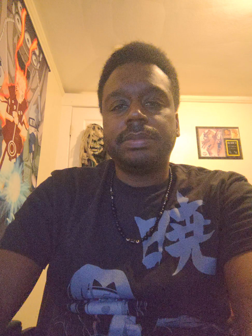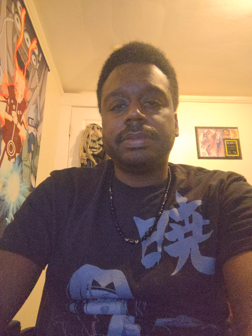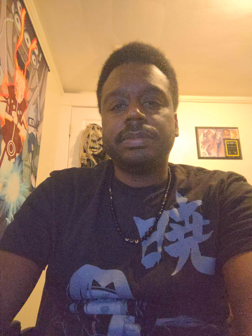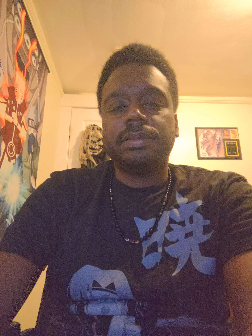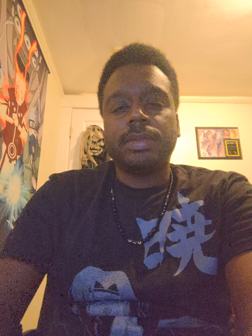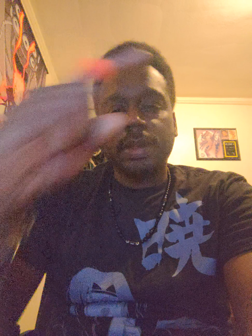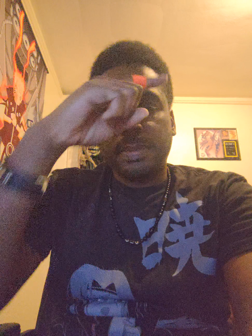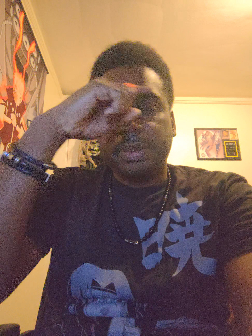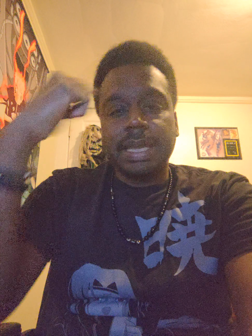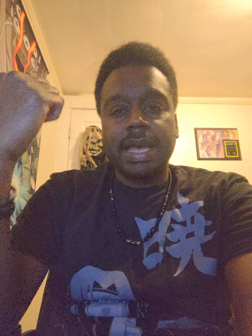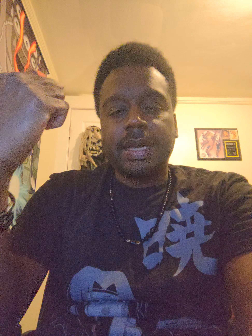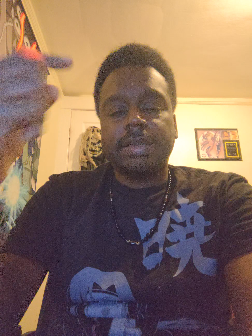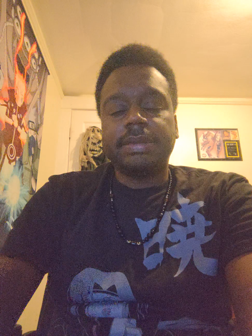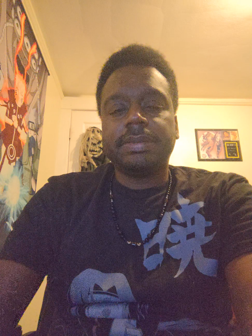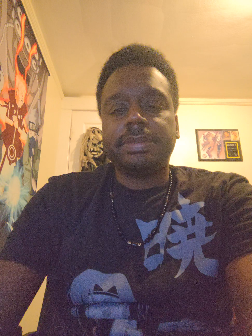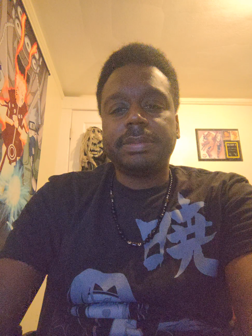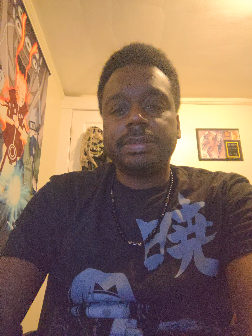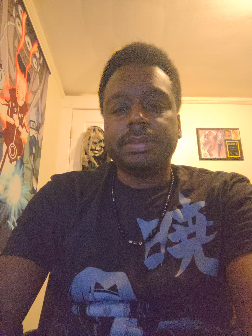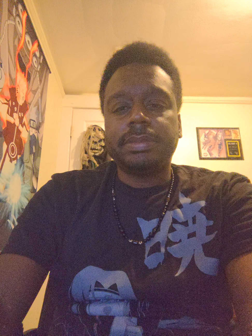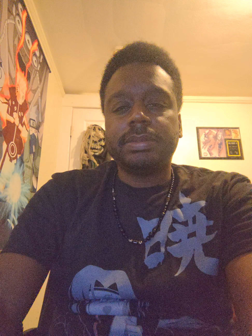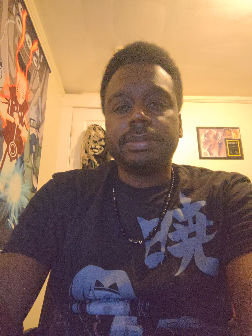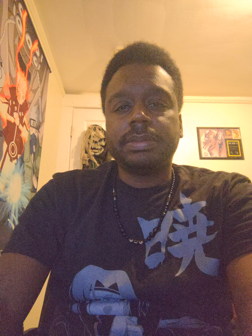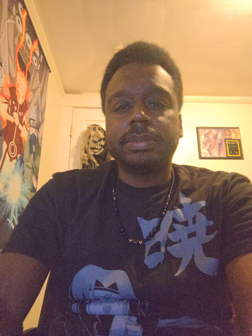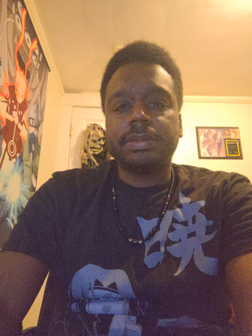black